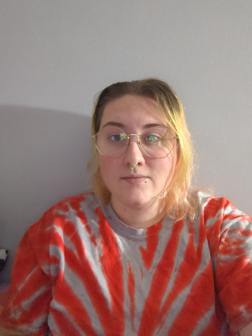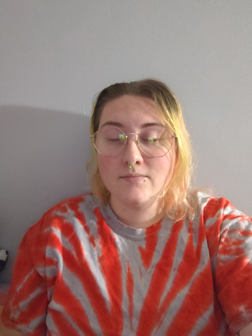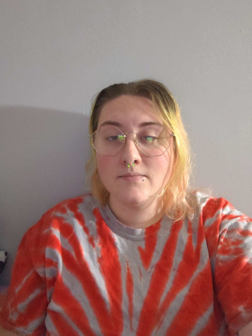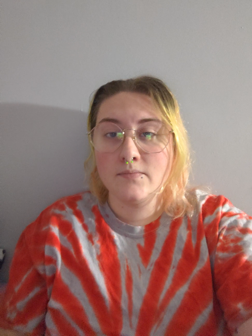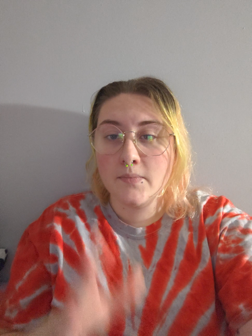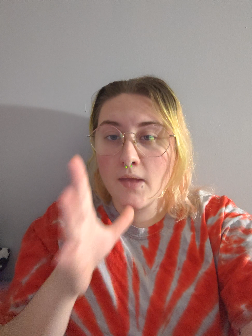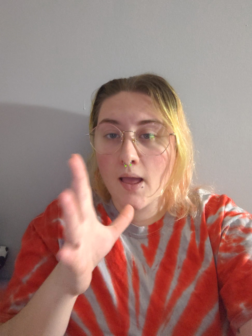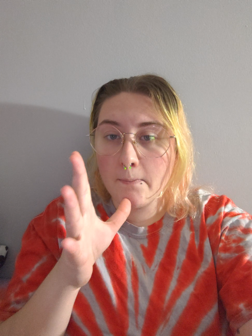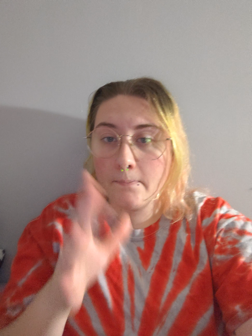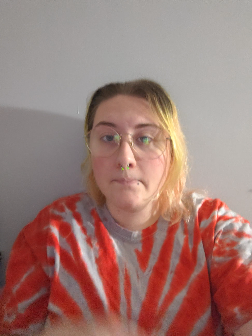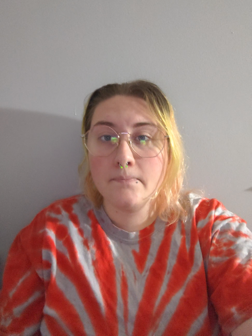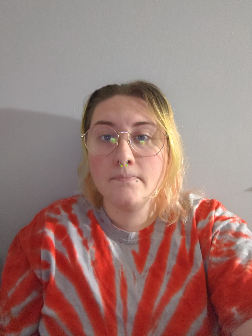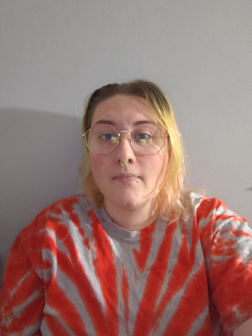mom